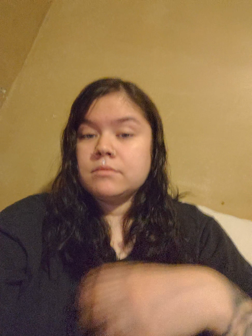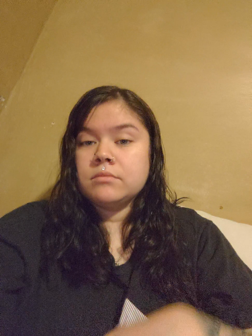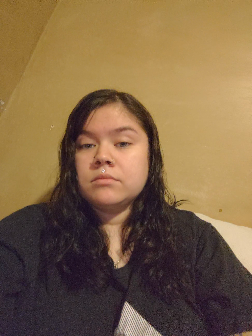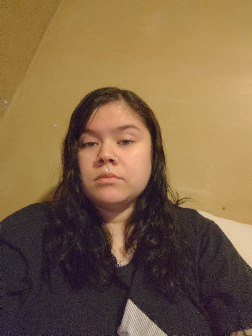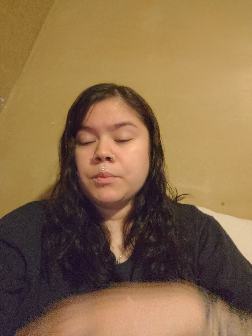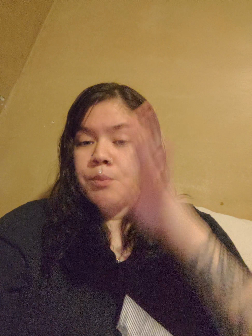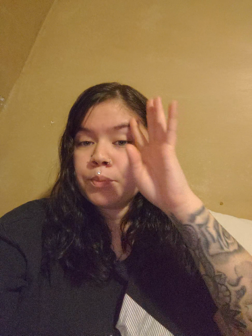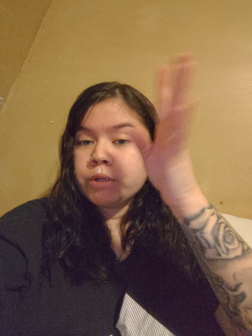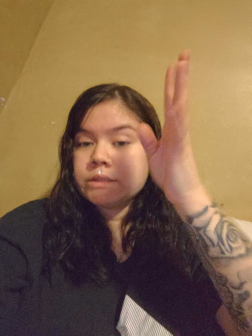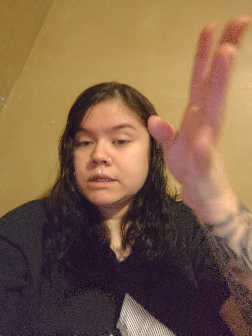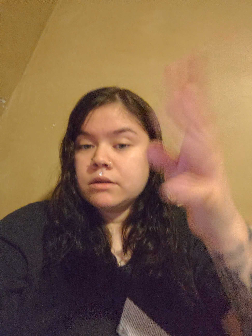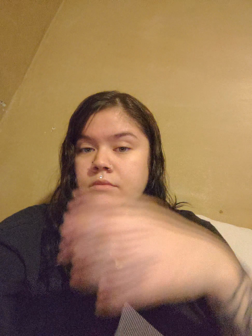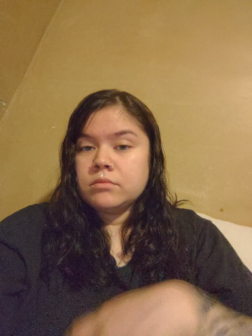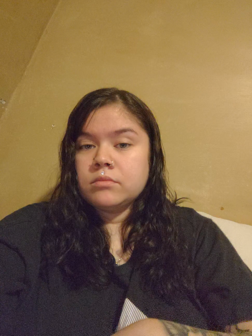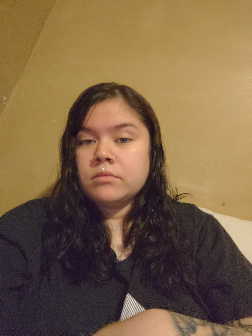pretend